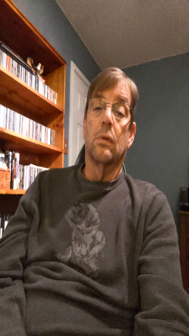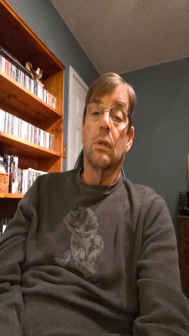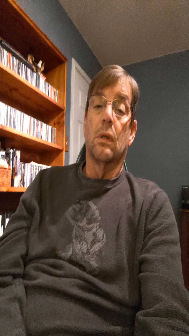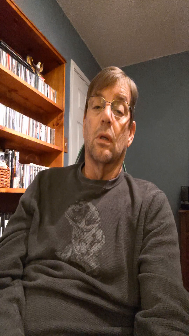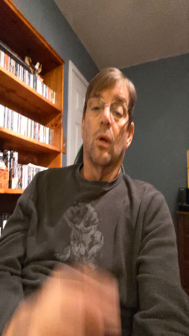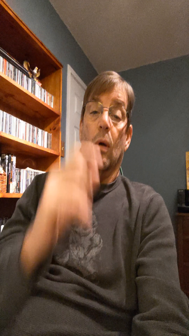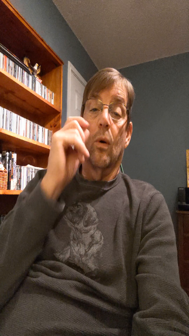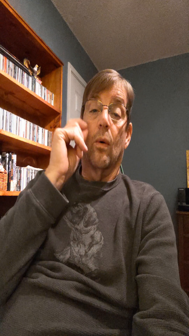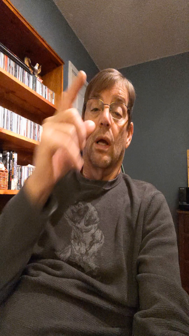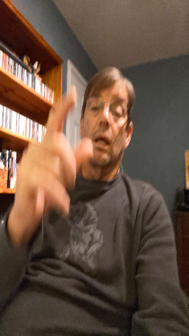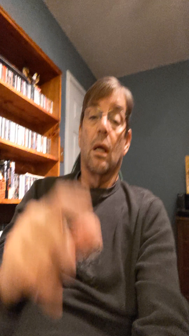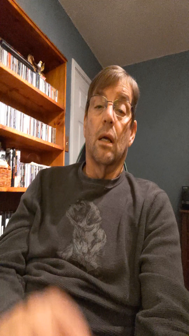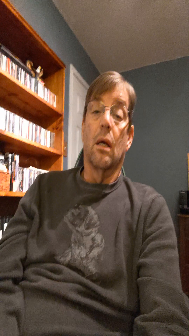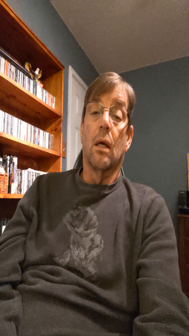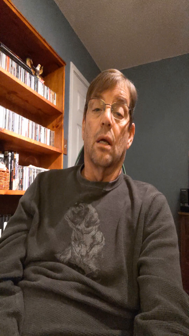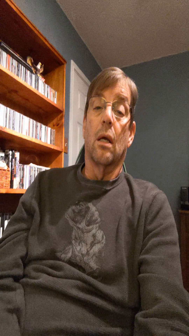awake